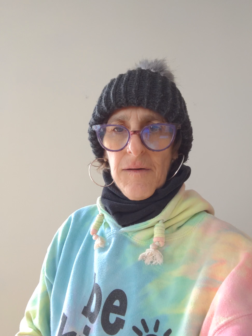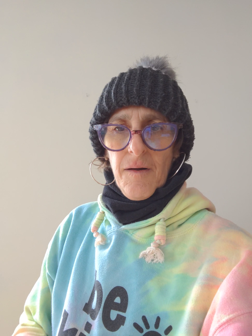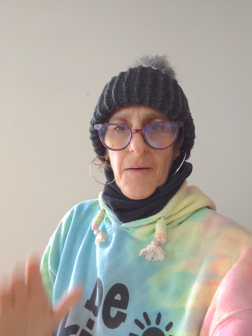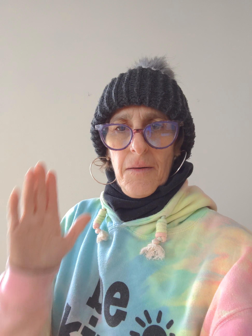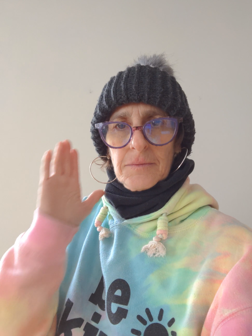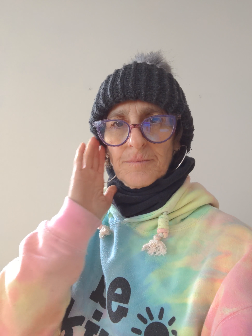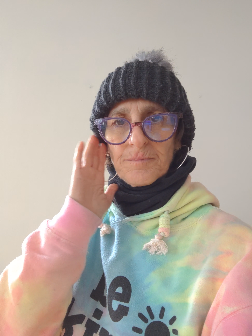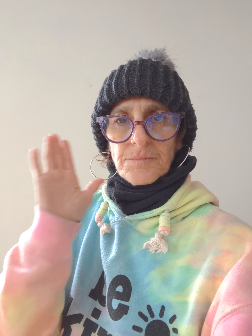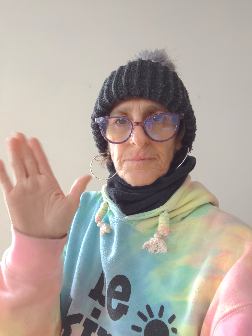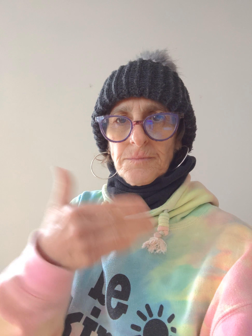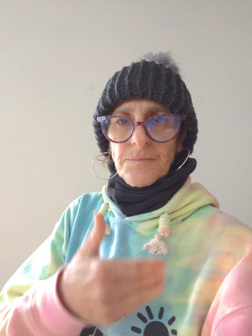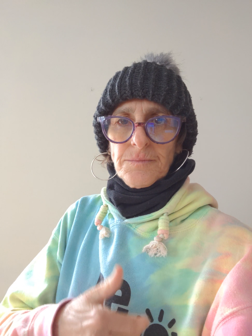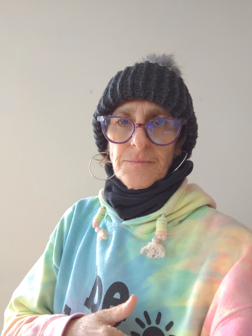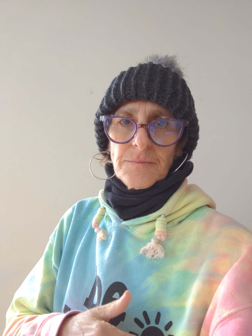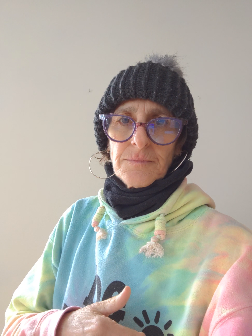bedroom